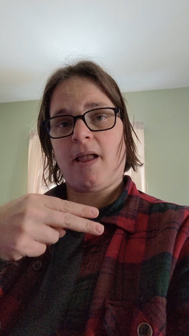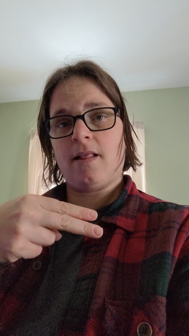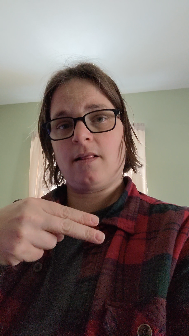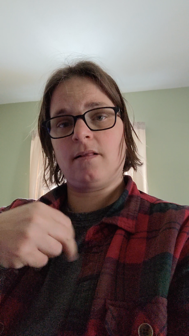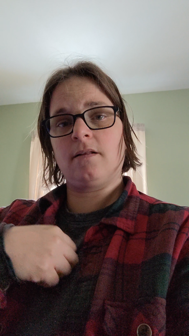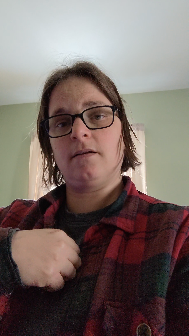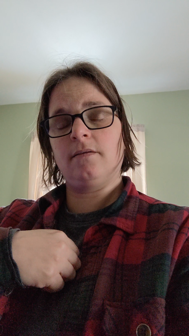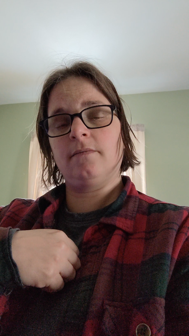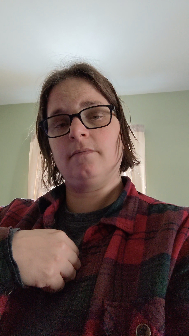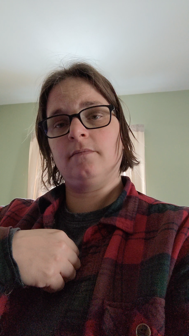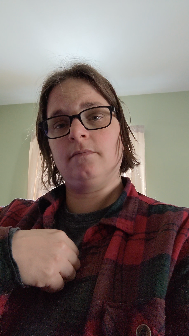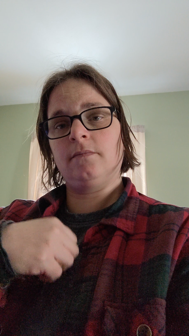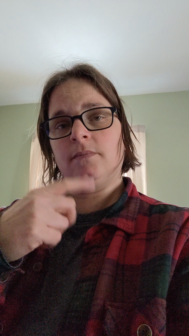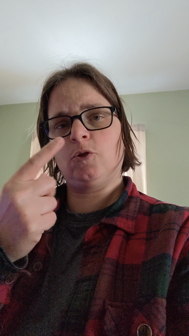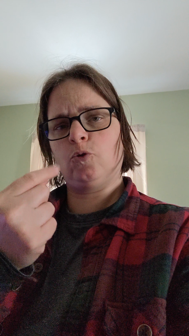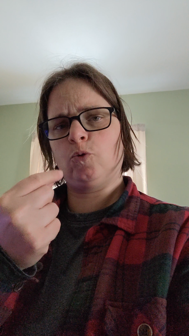do